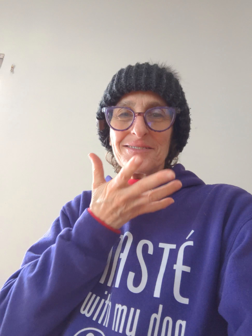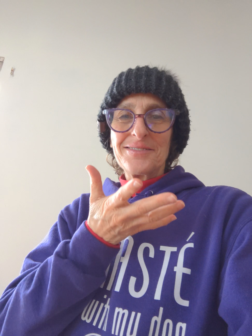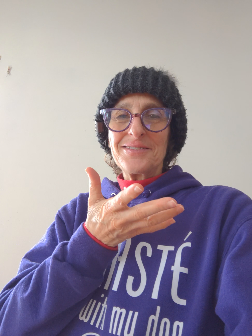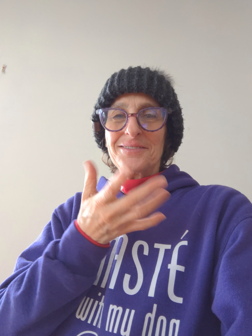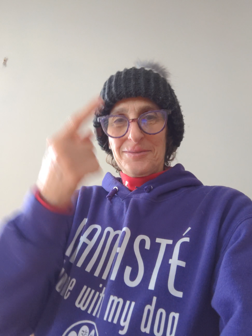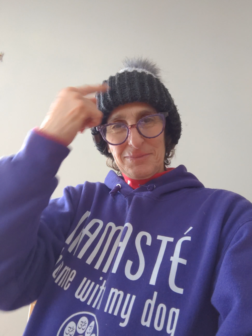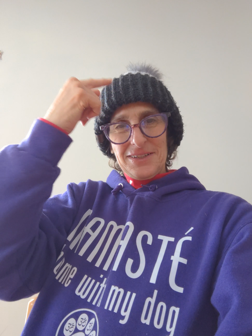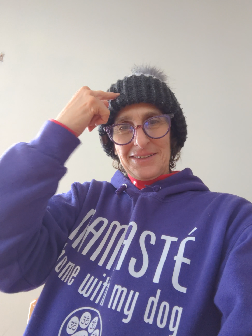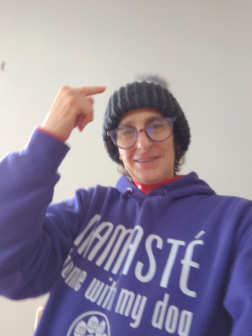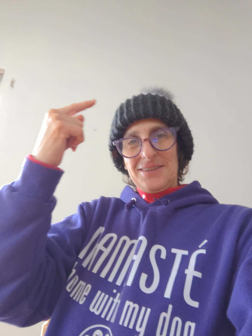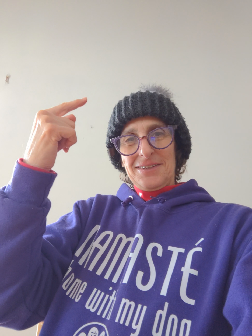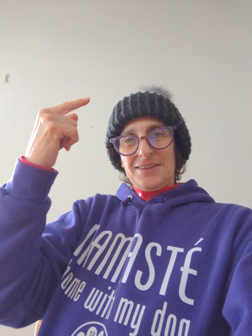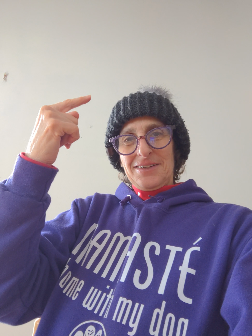penny